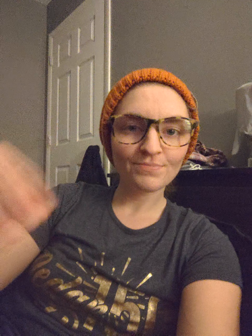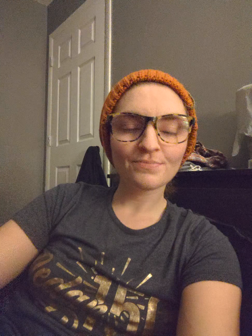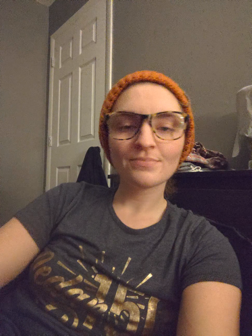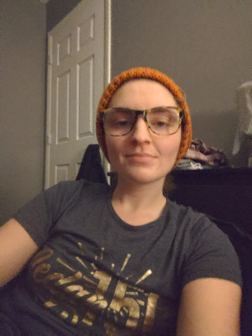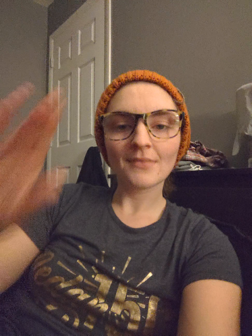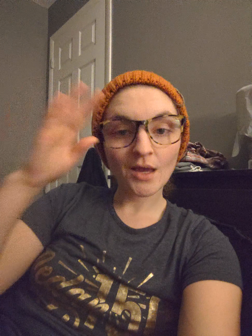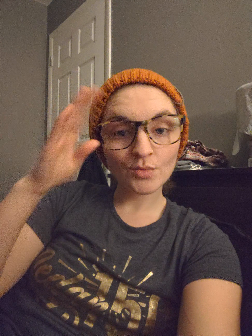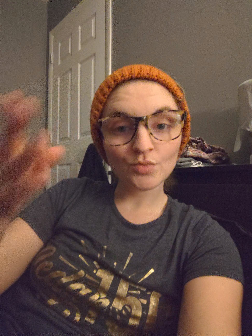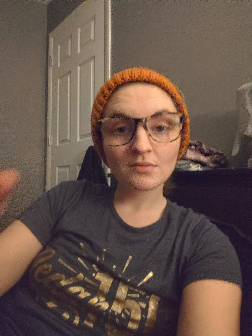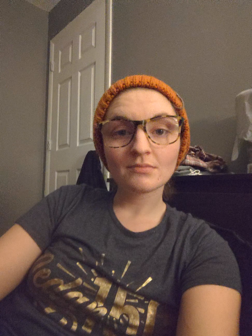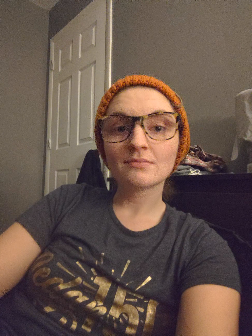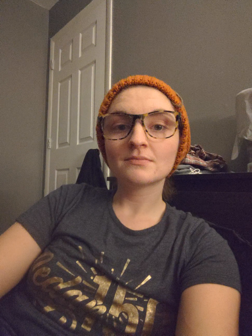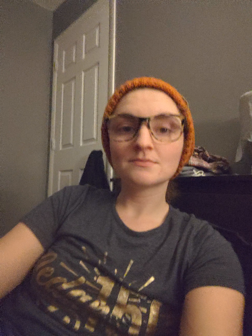hello